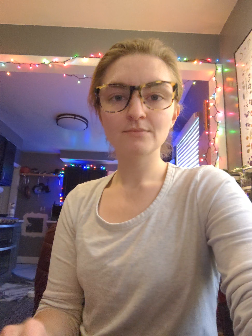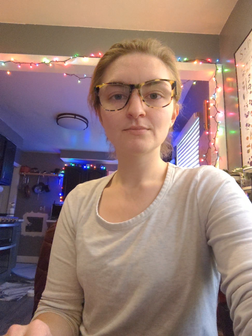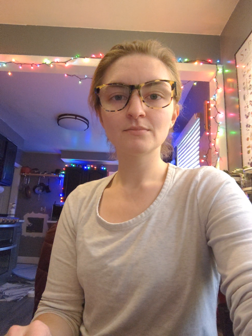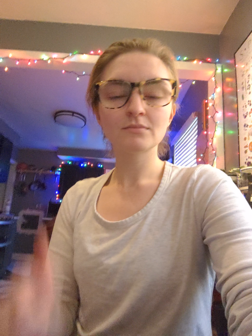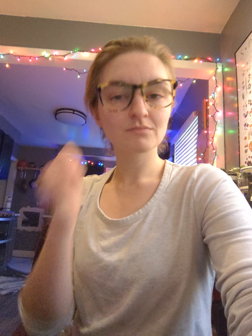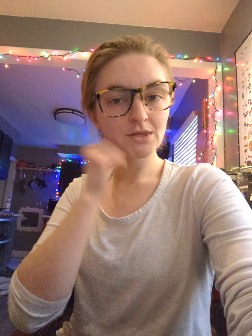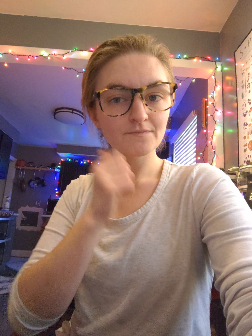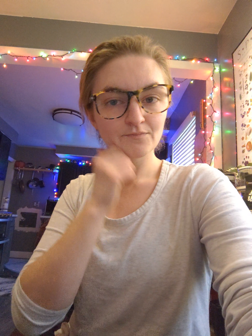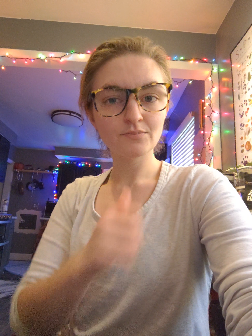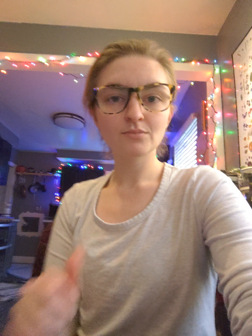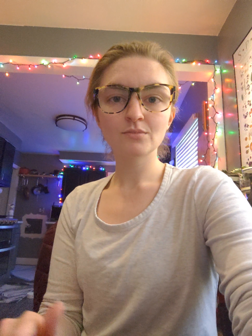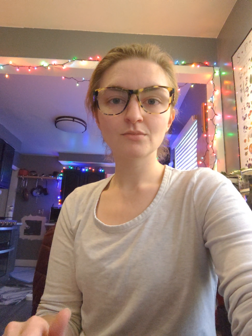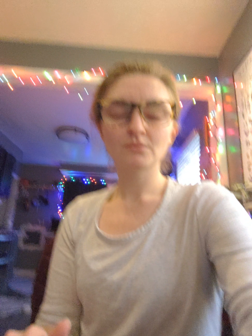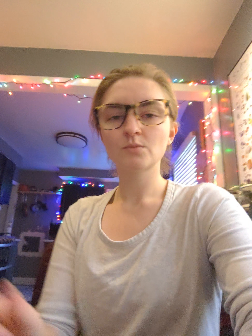every